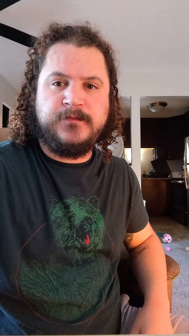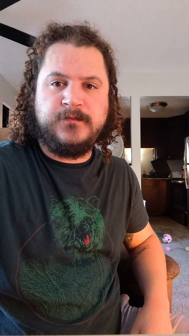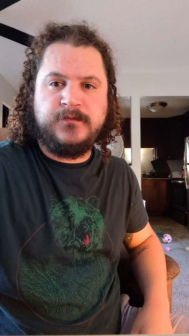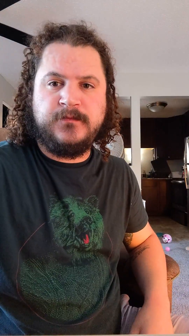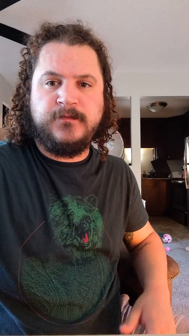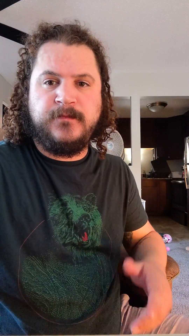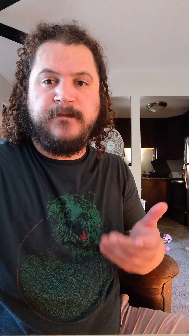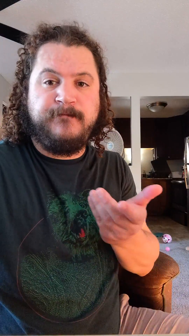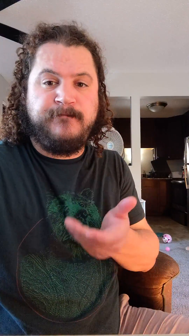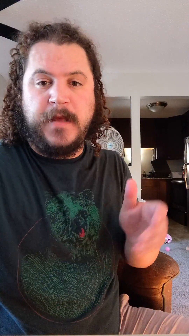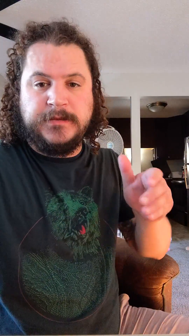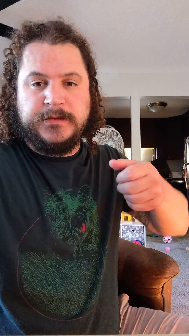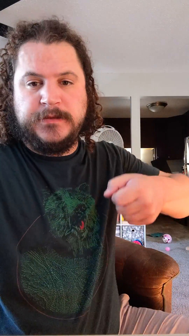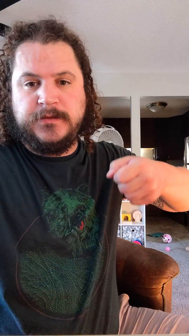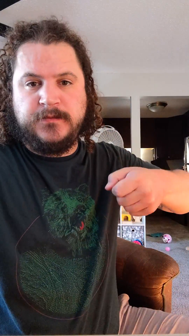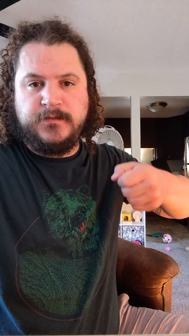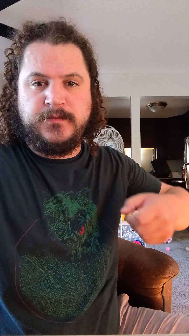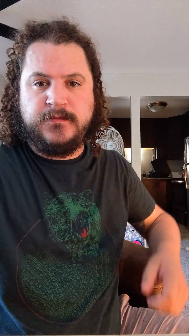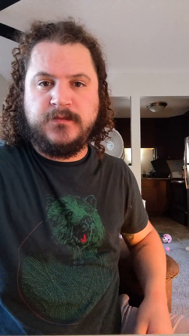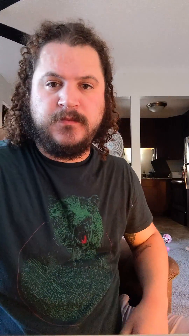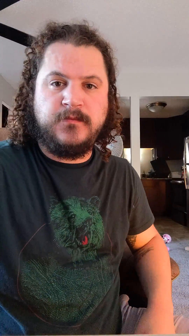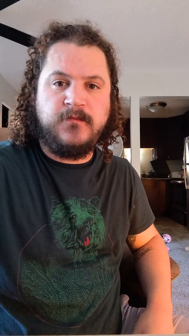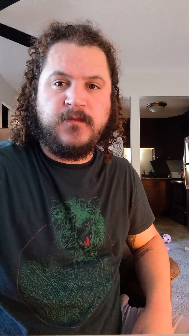basket